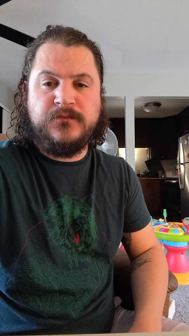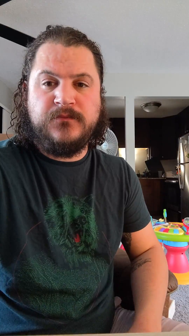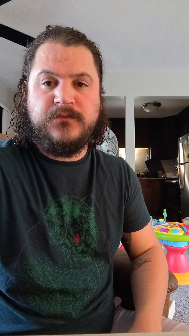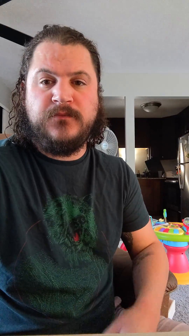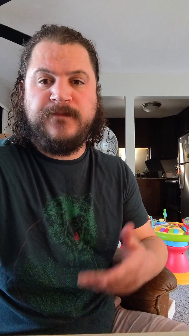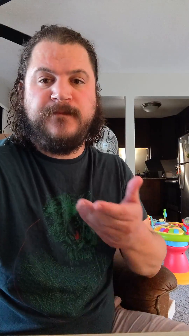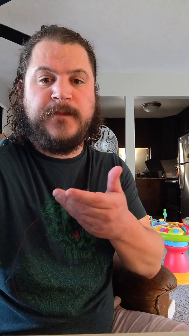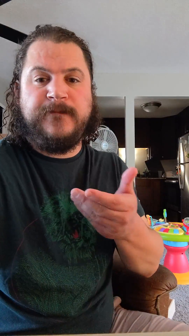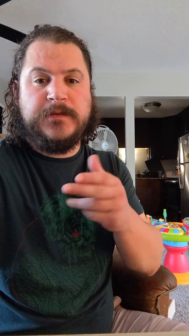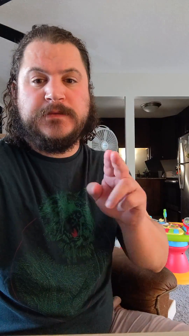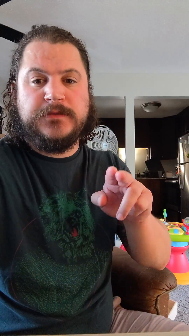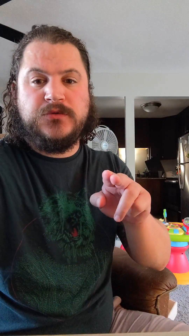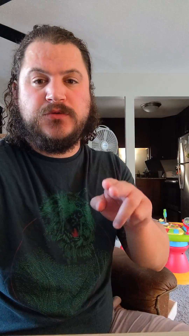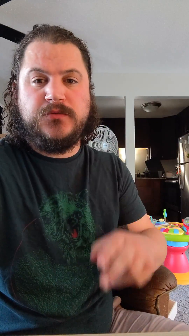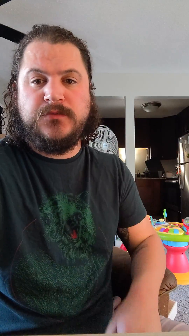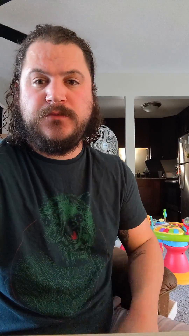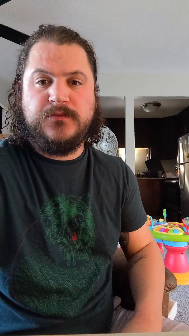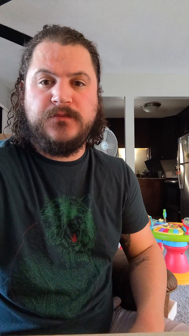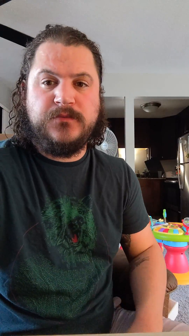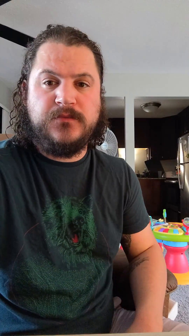babysitter